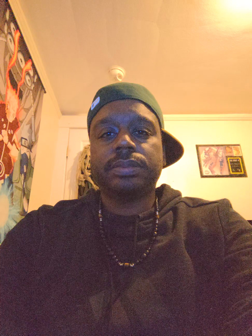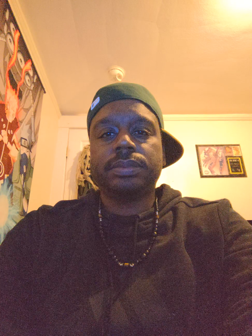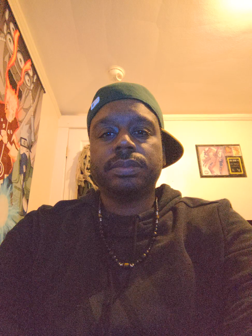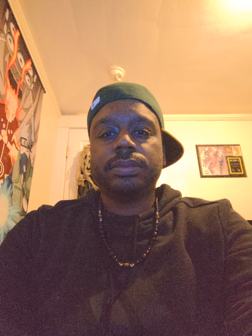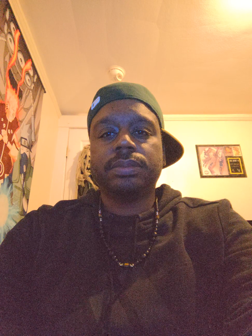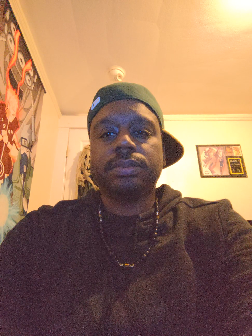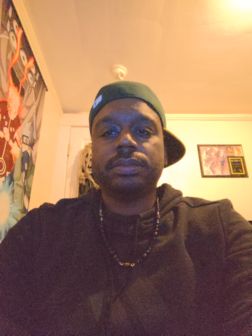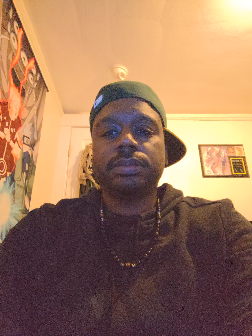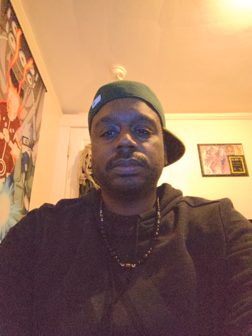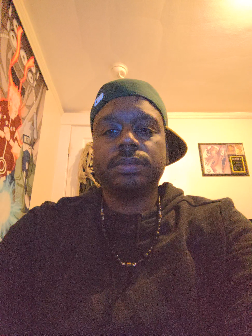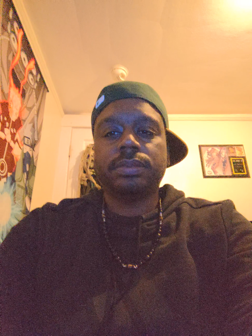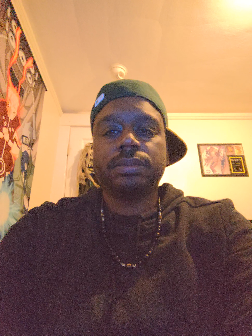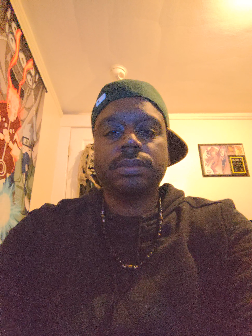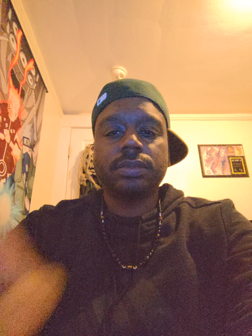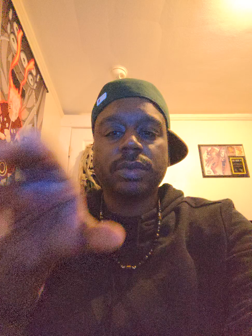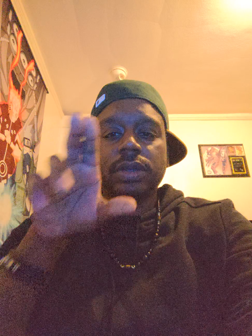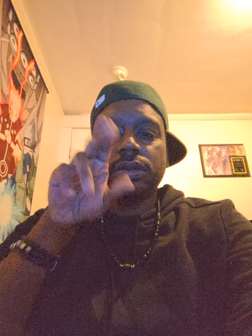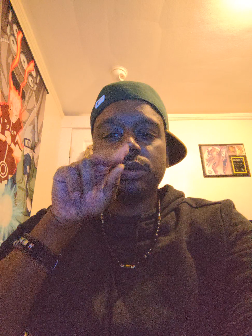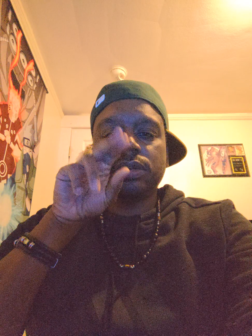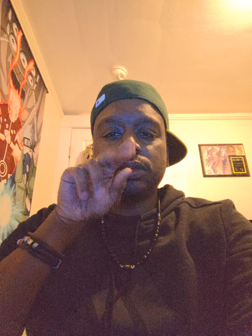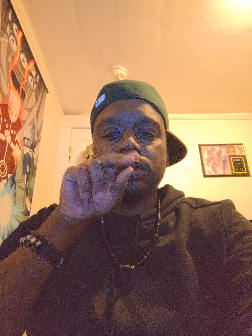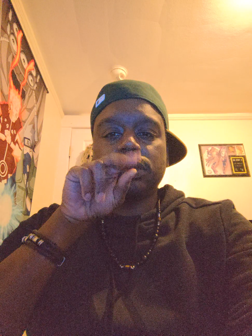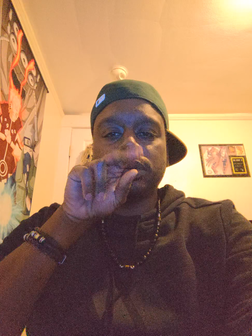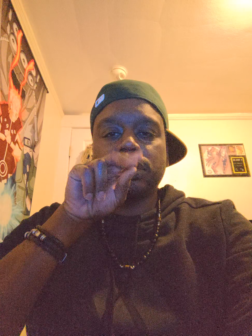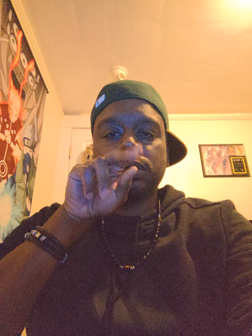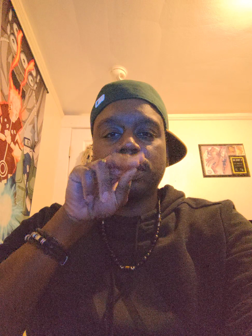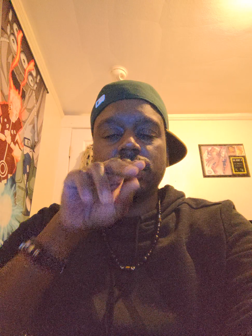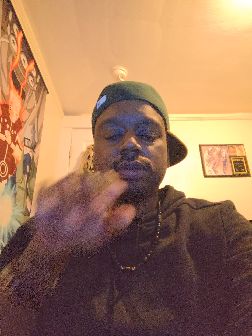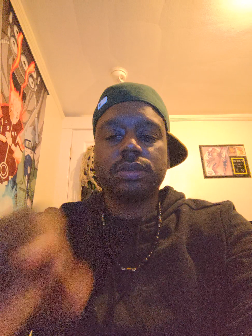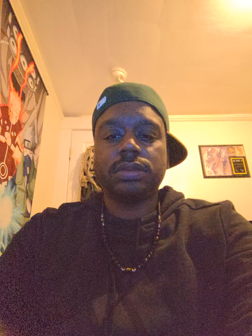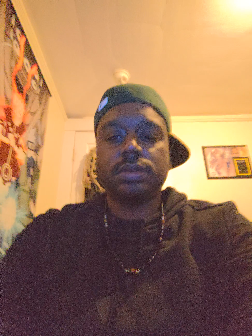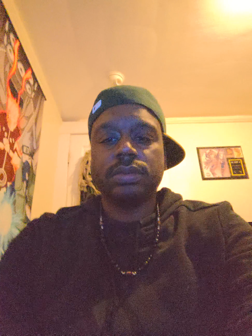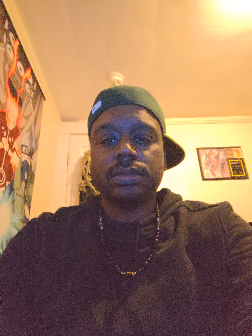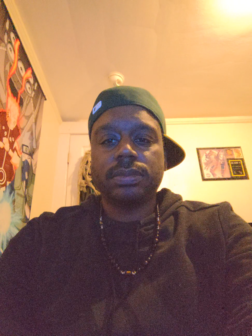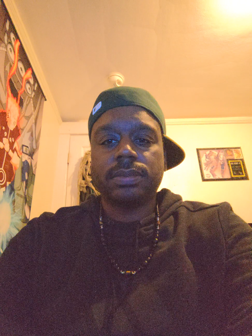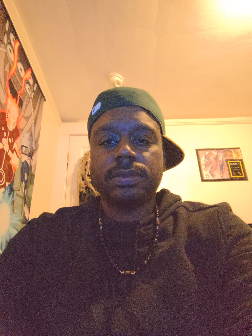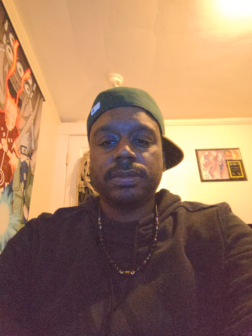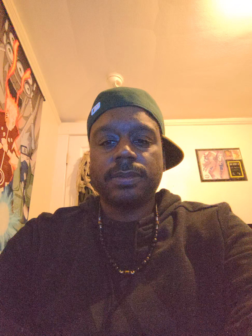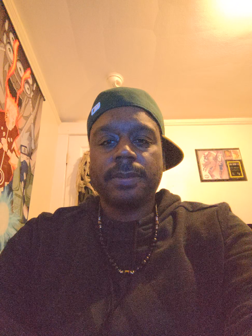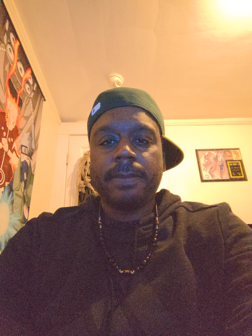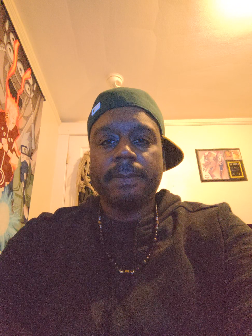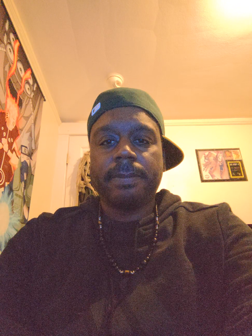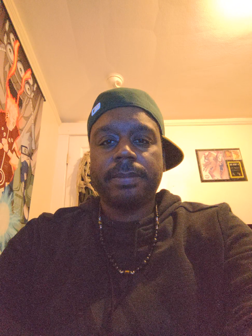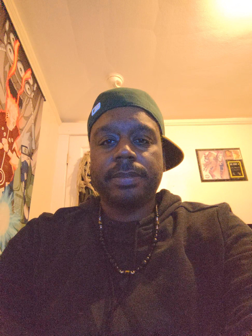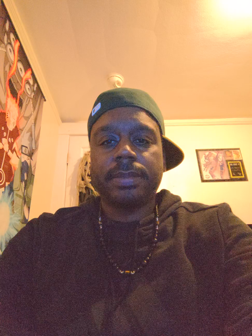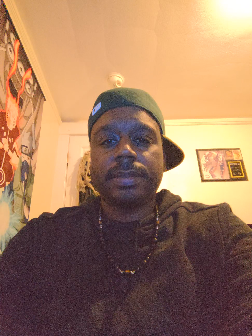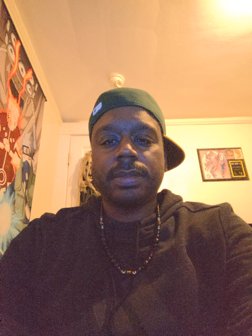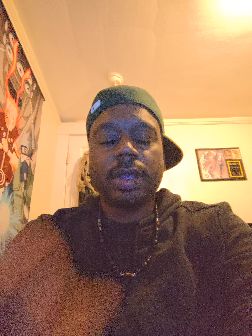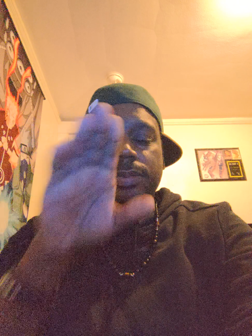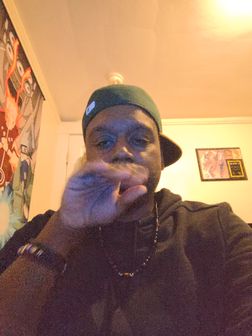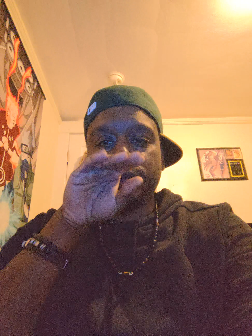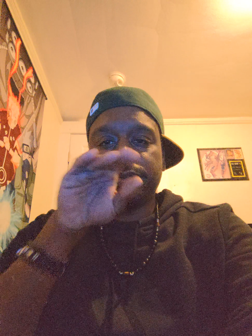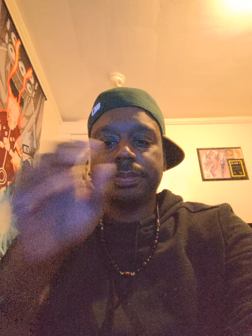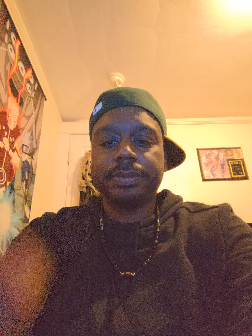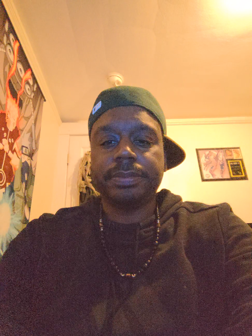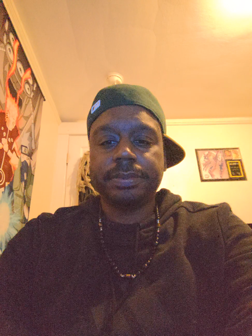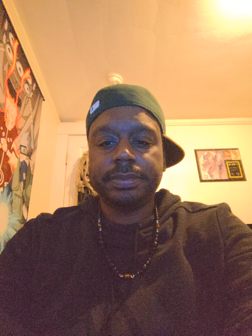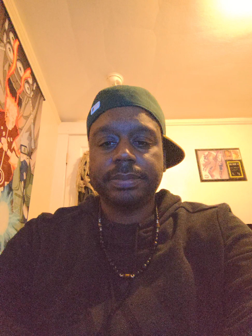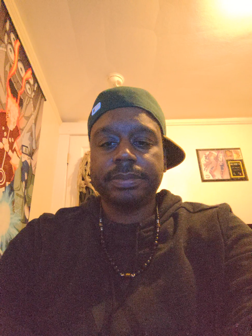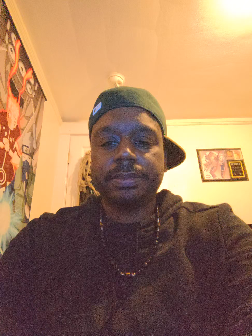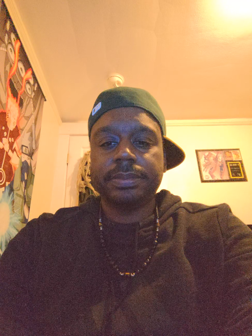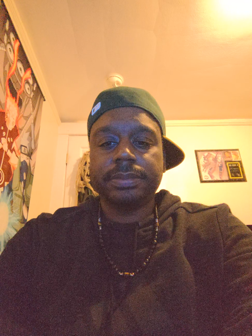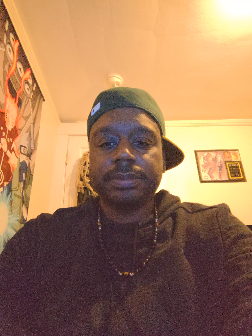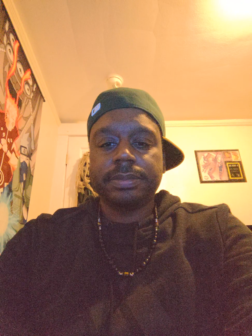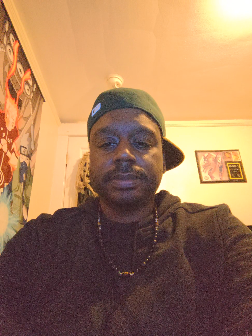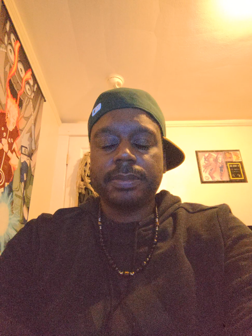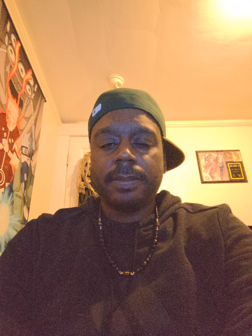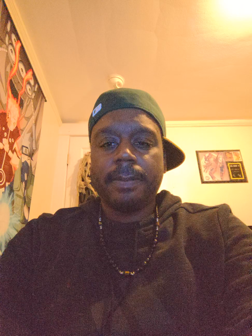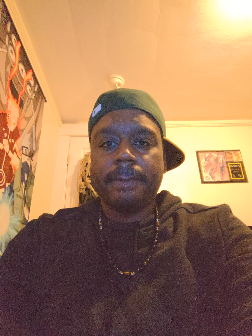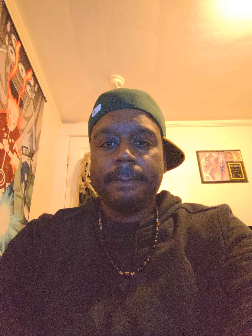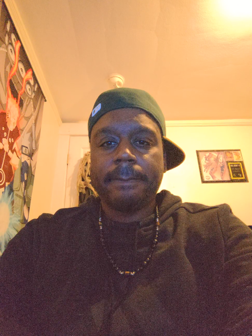goose